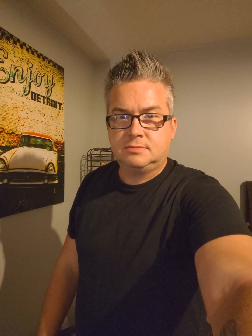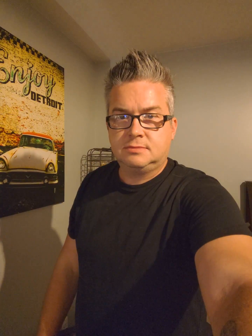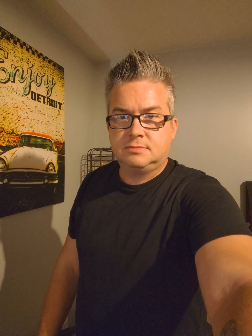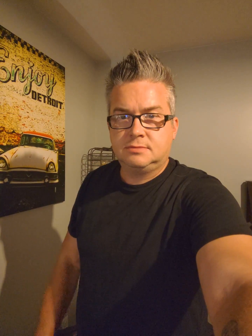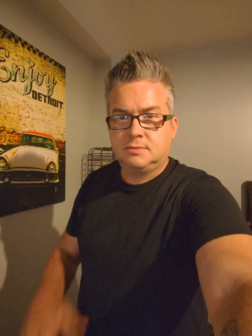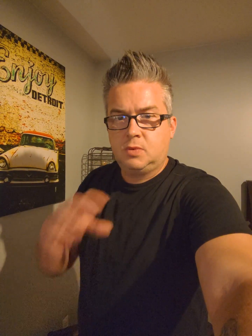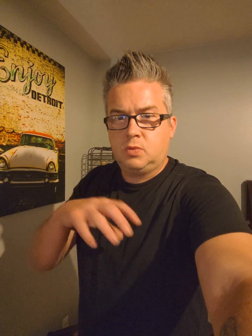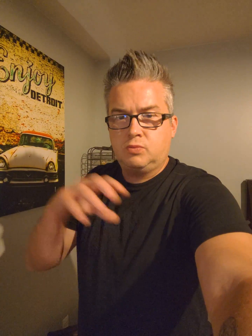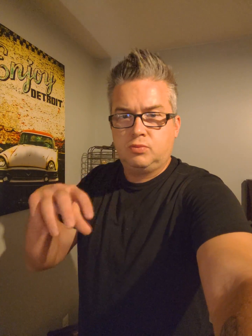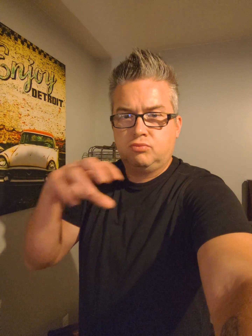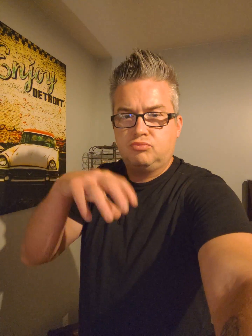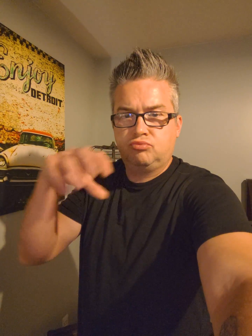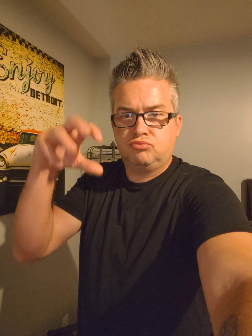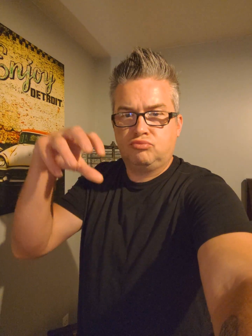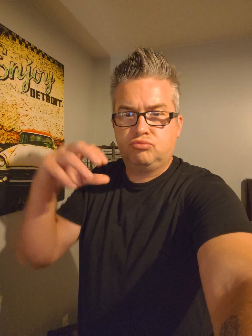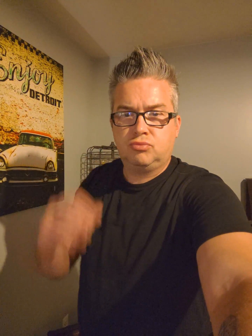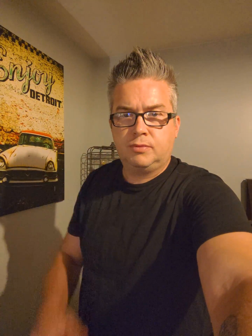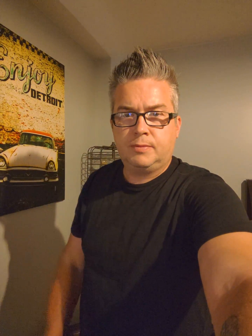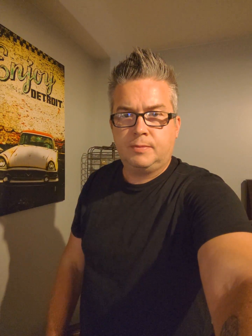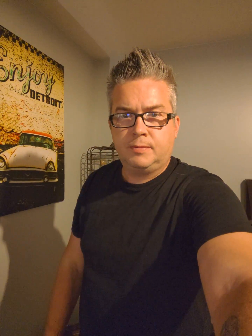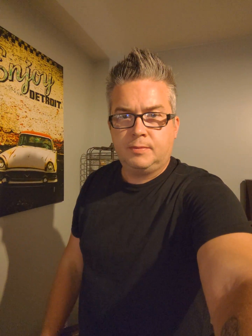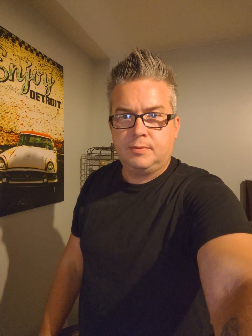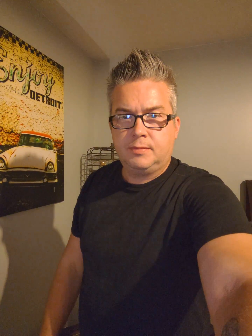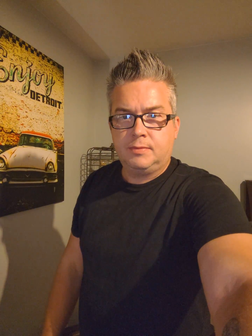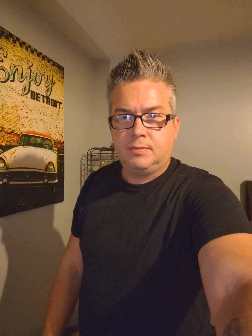block